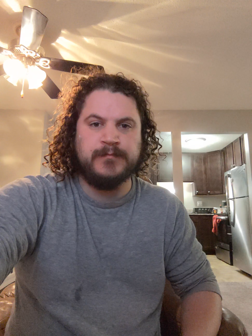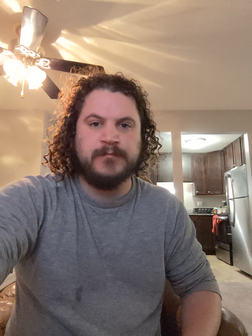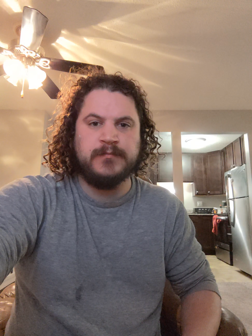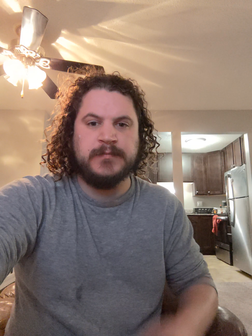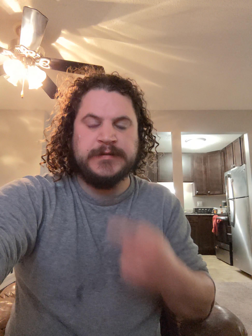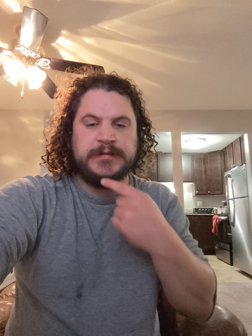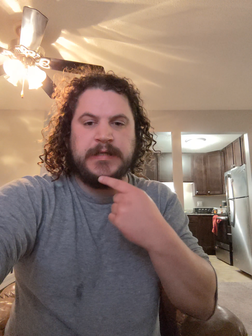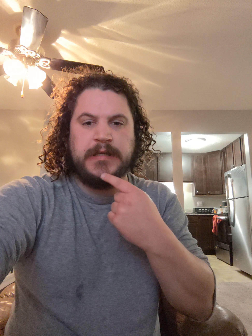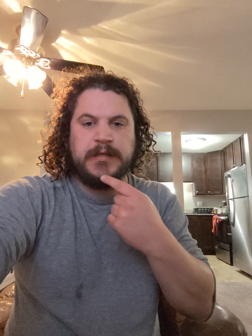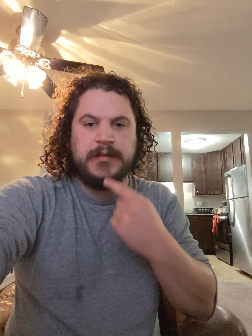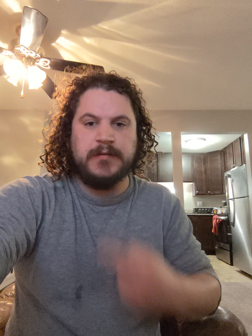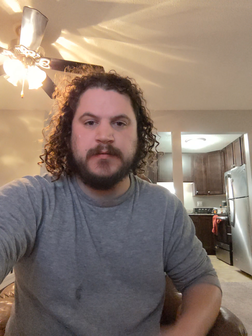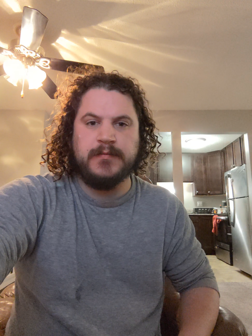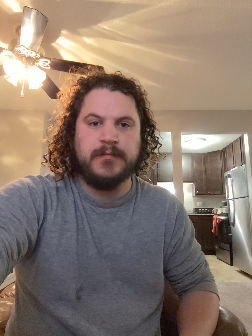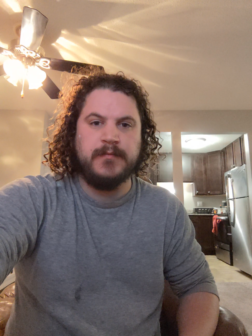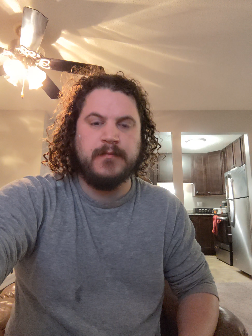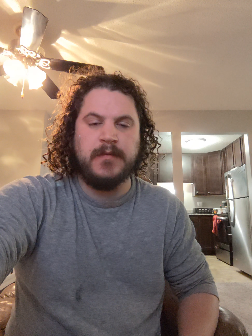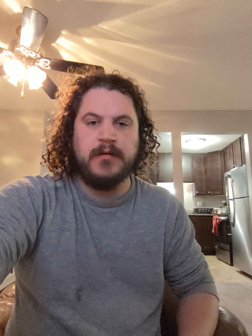say